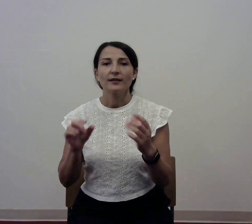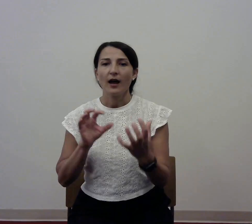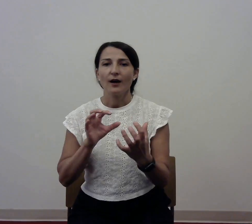avtobus